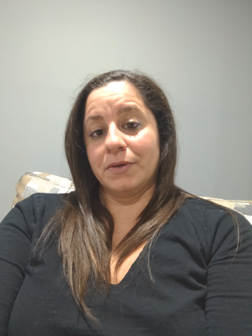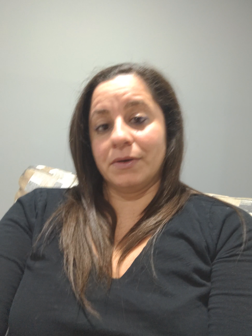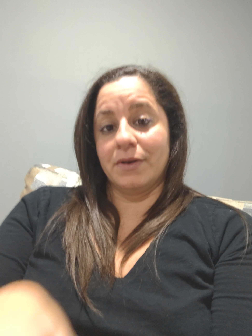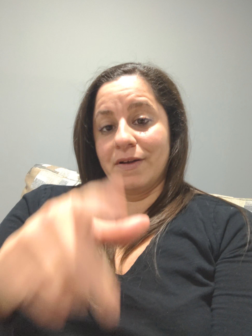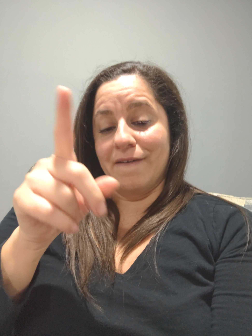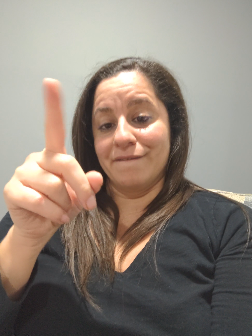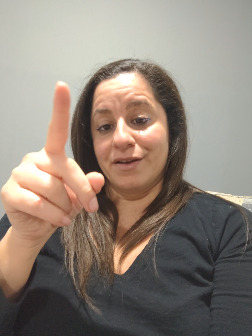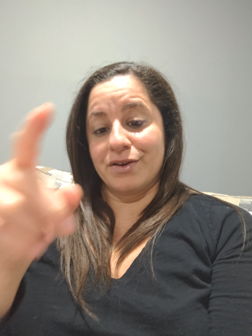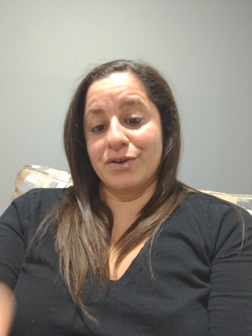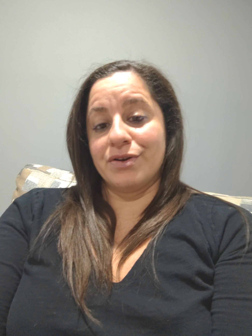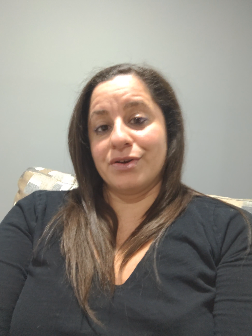finger